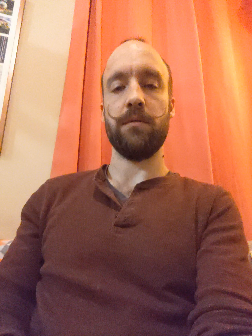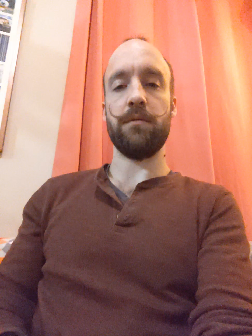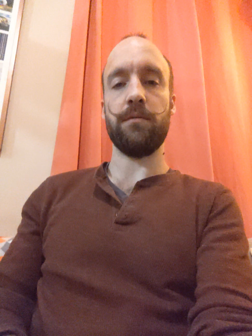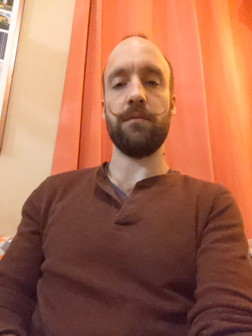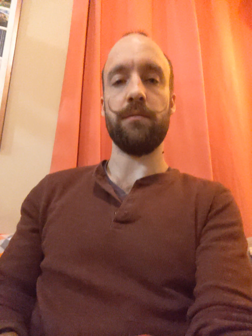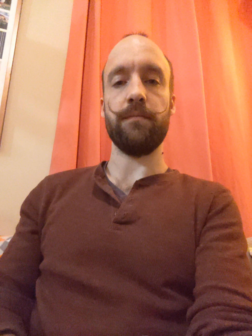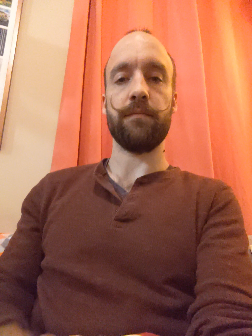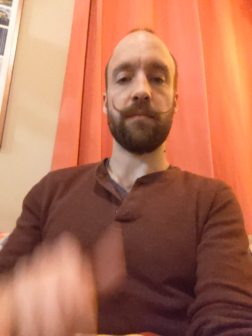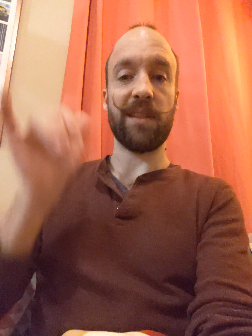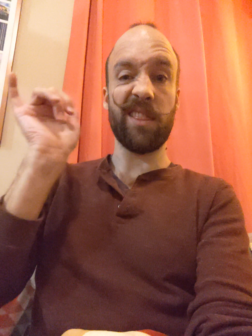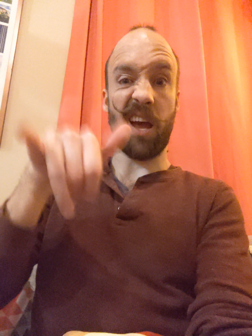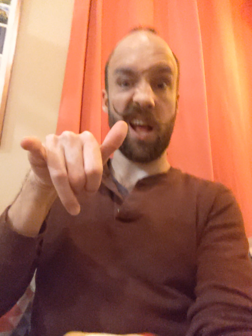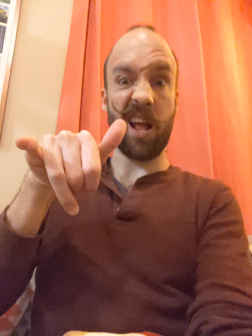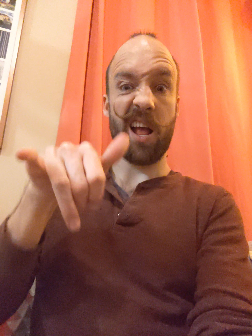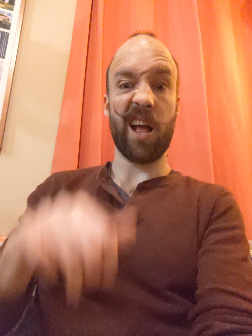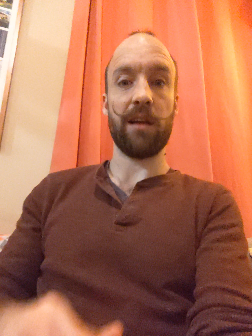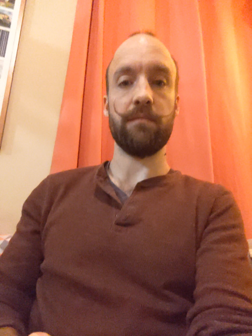that